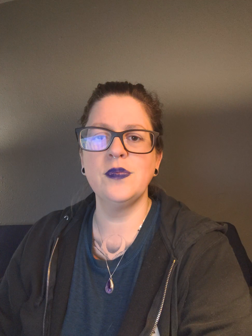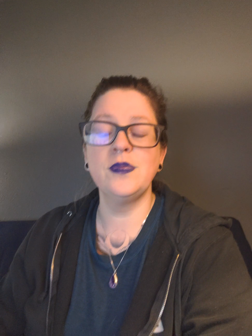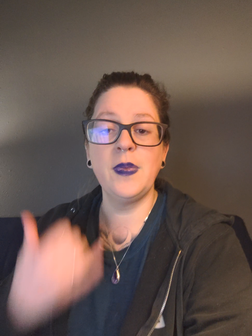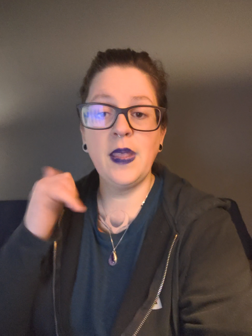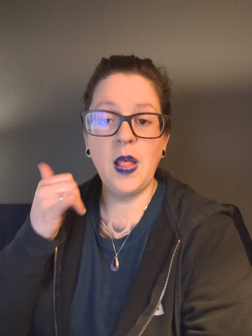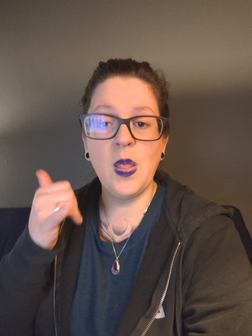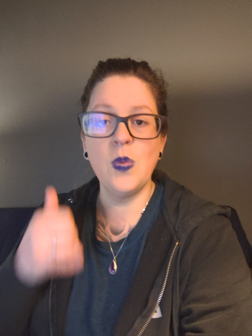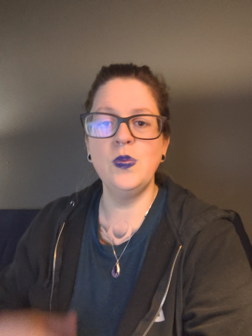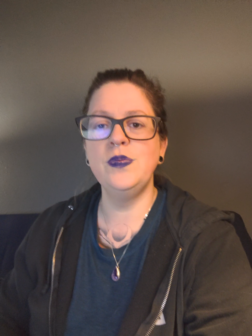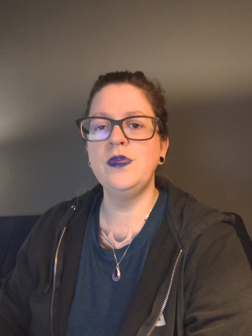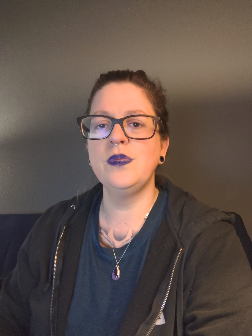yellow